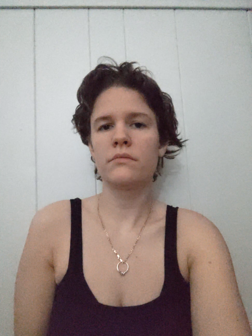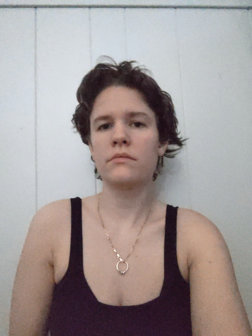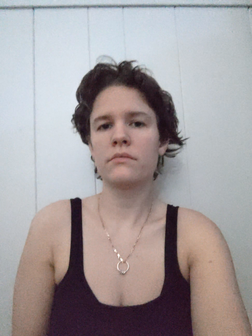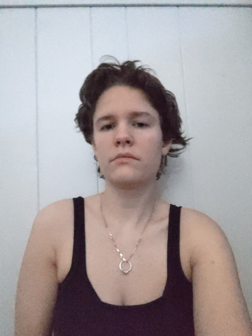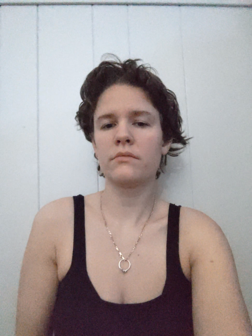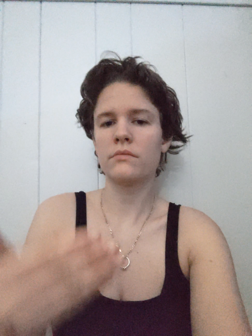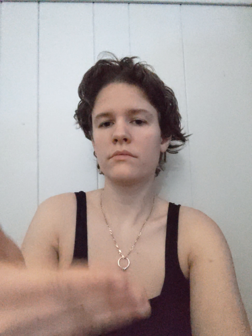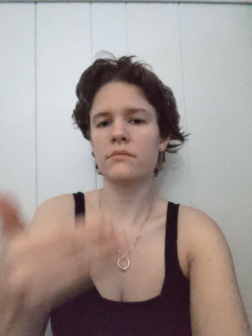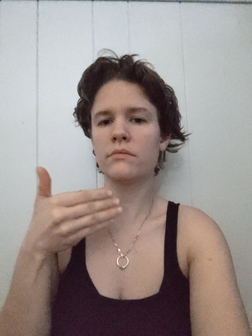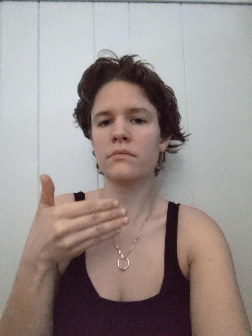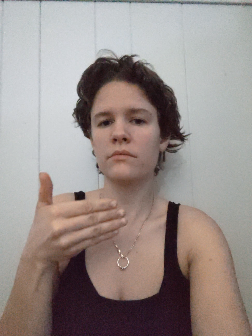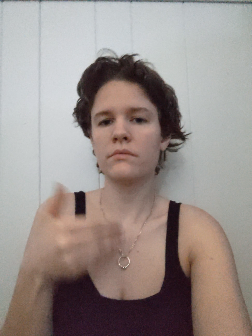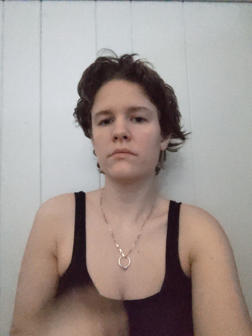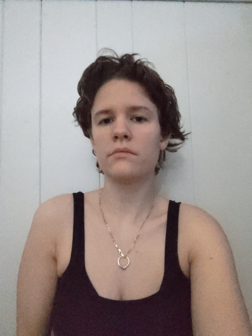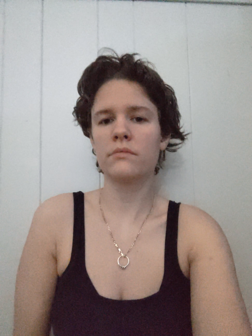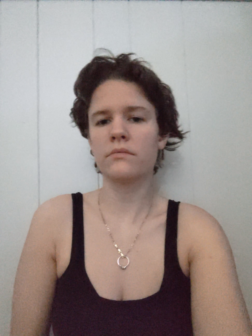before